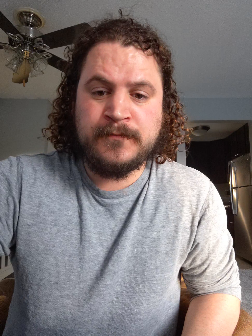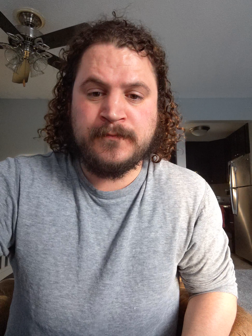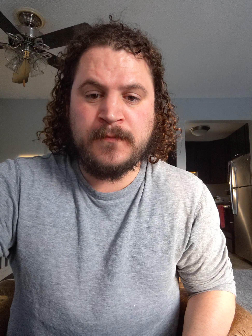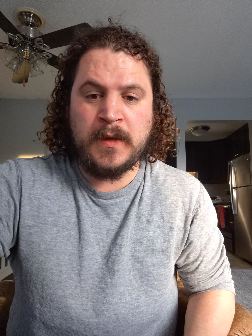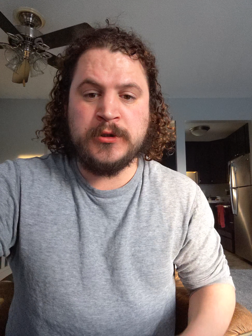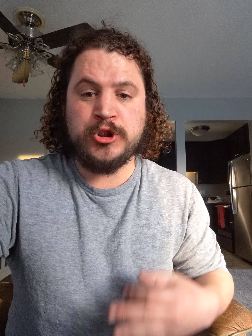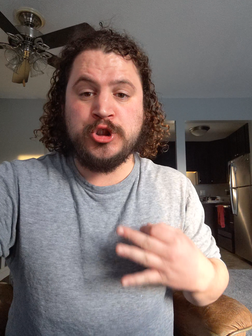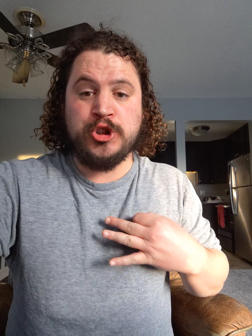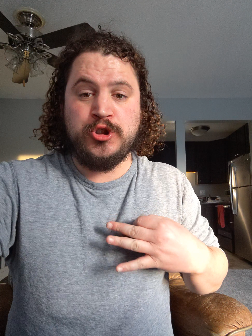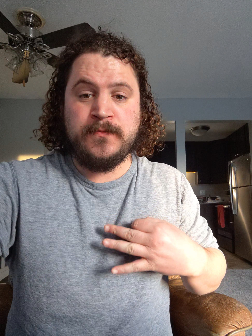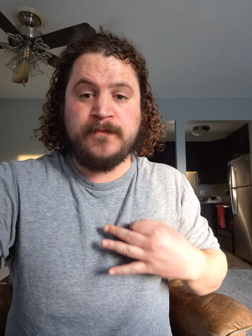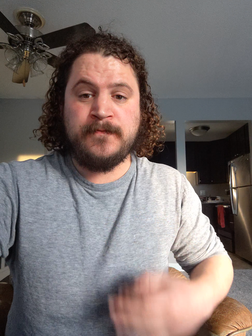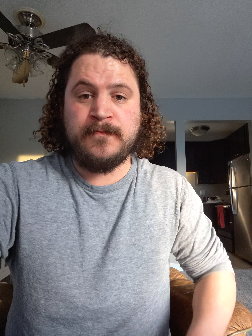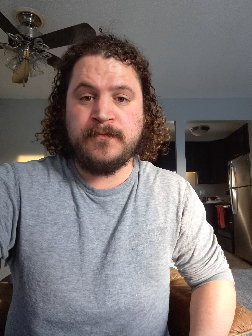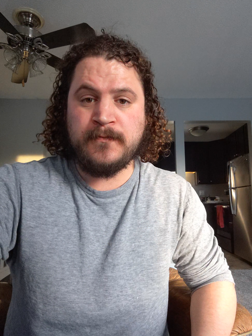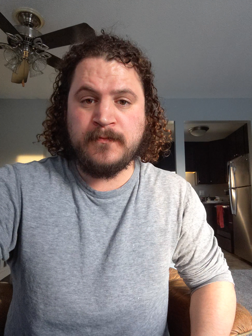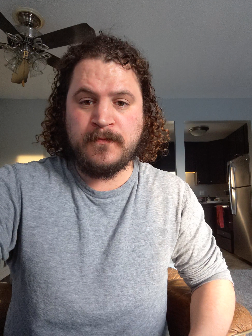shirt